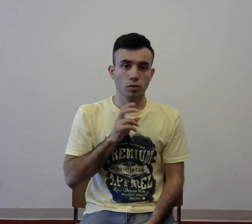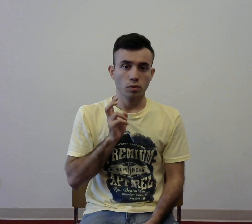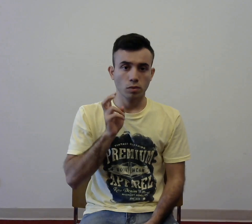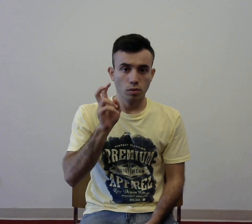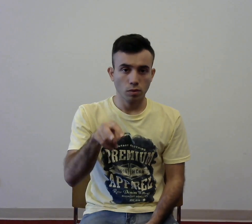gəlmək